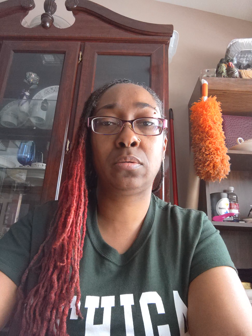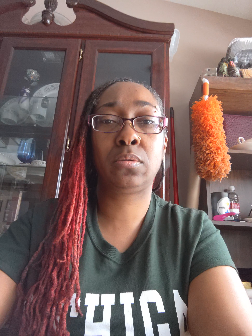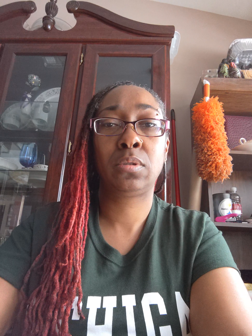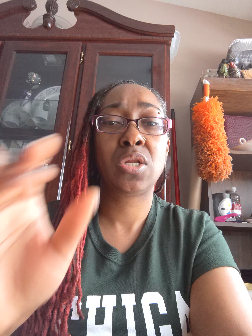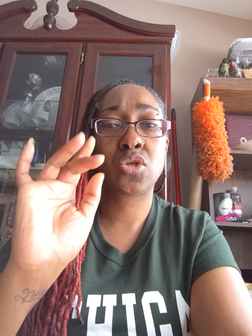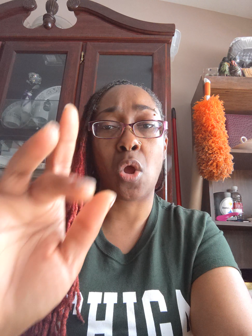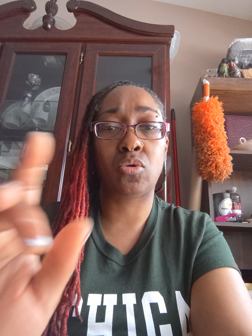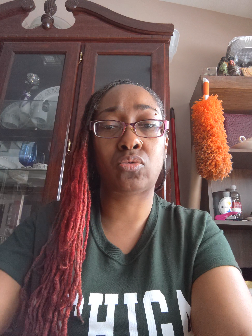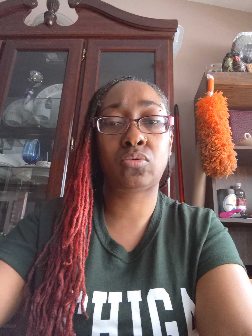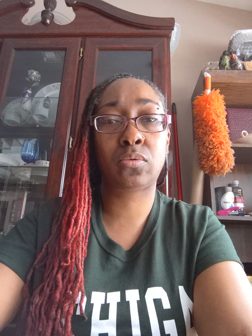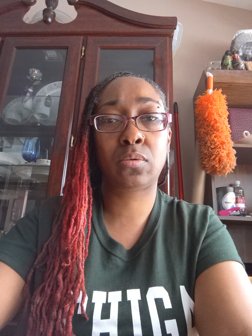touch